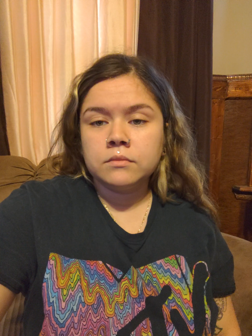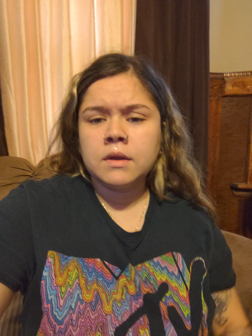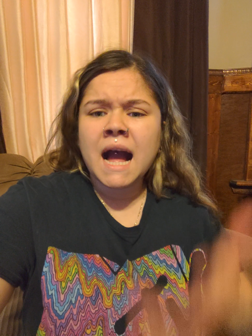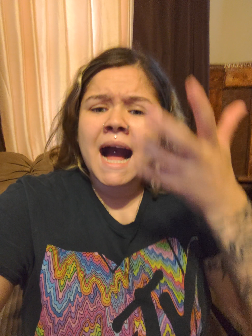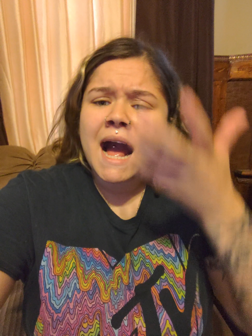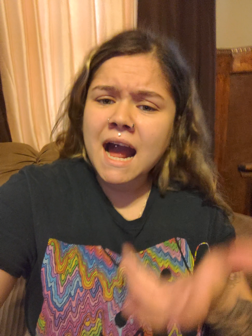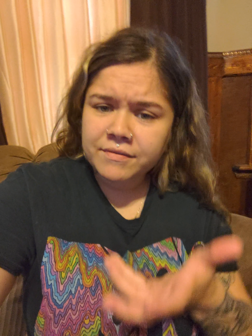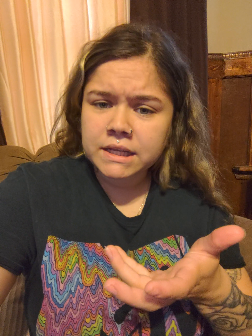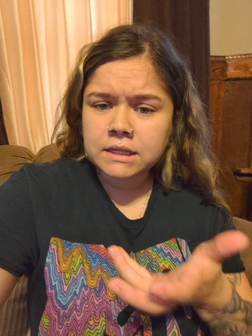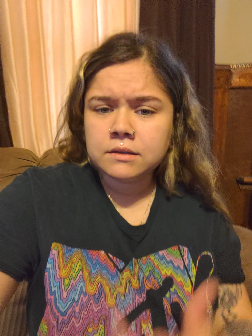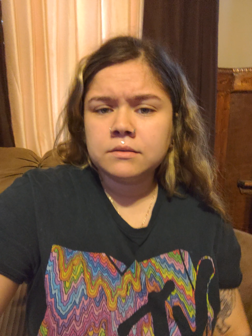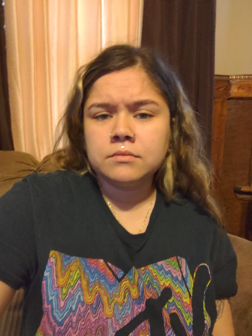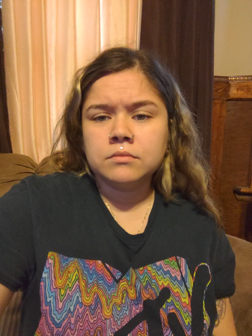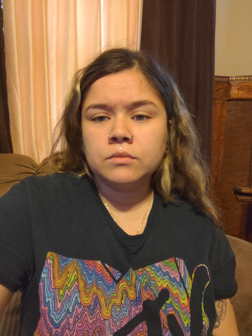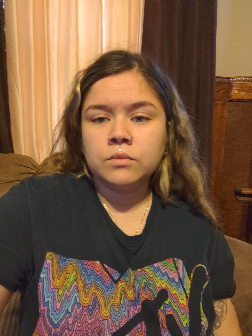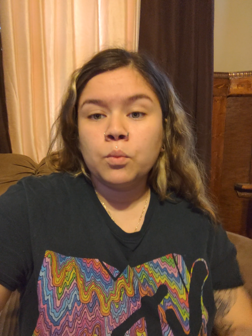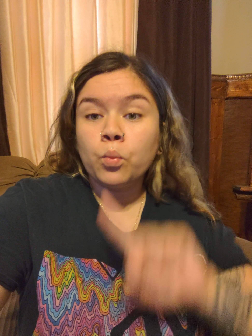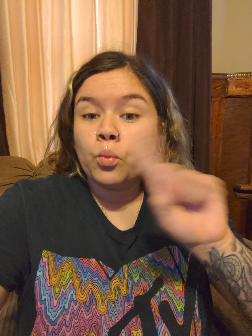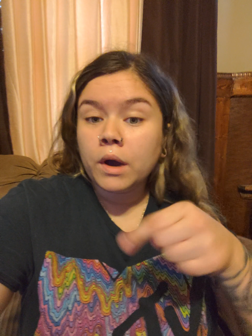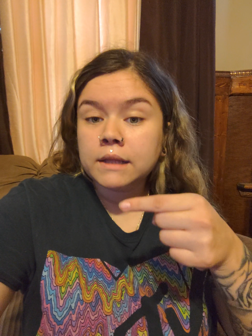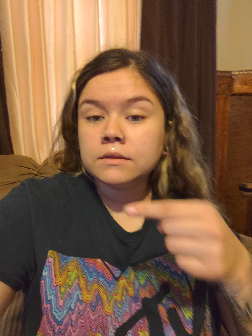heavy